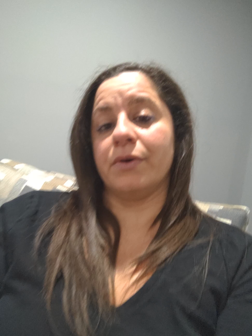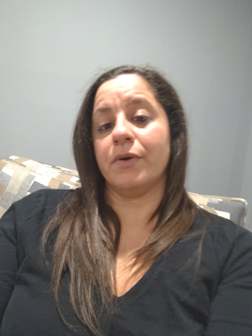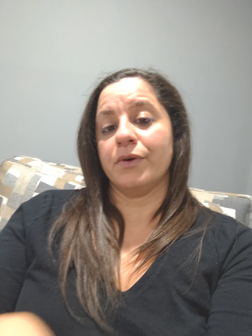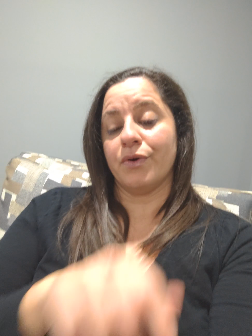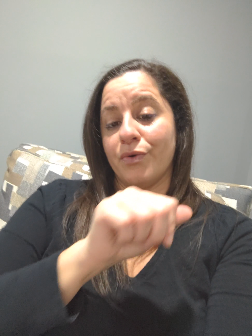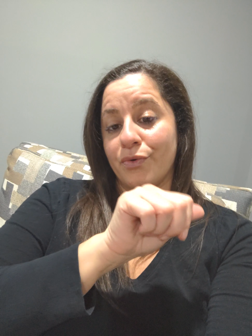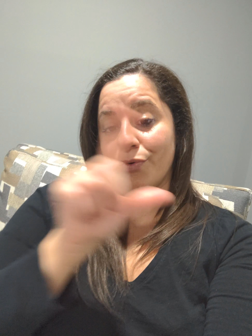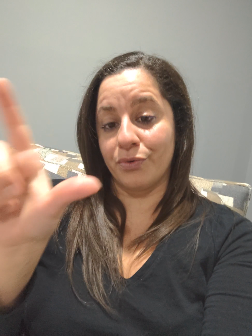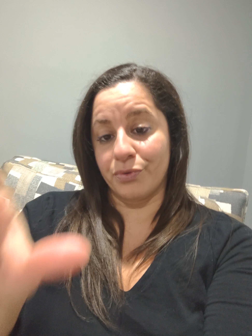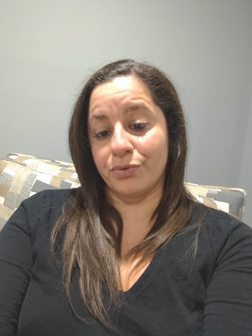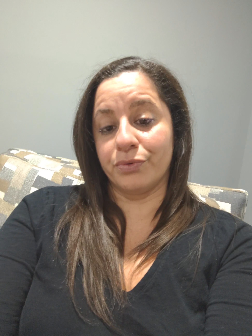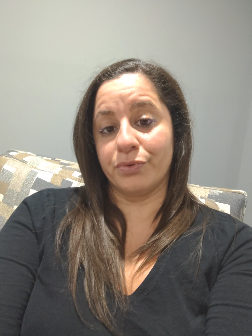all